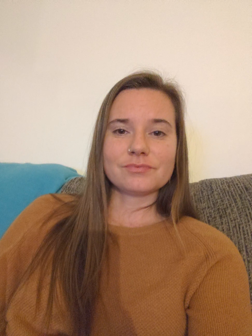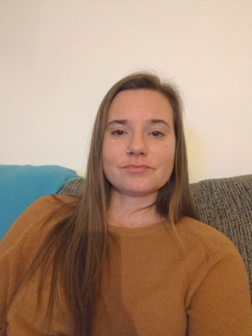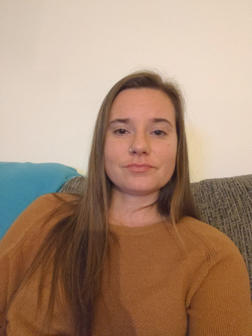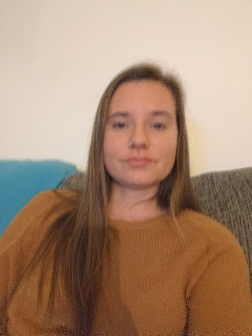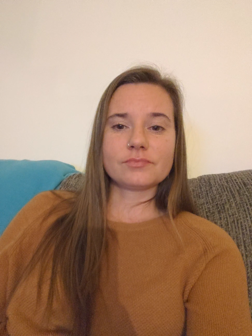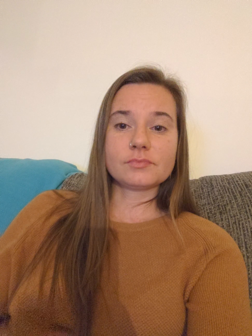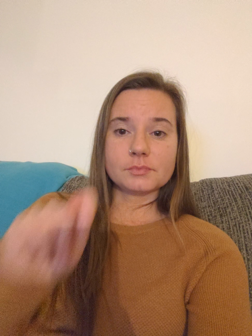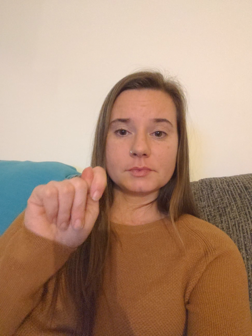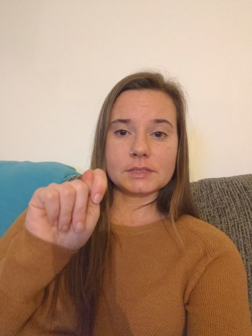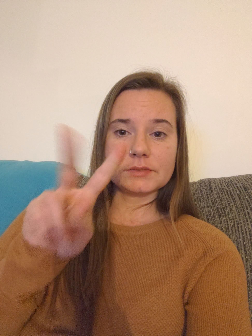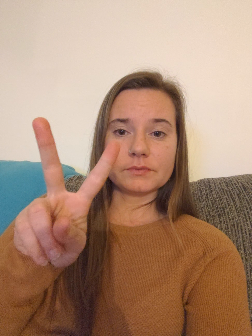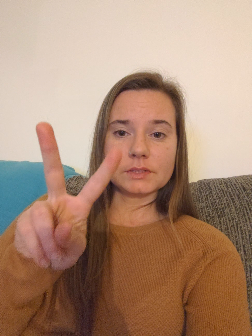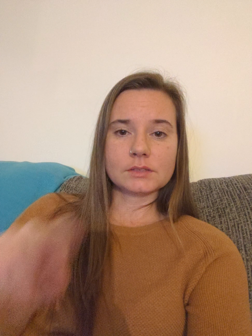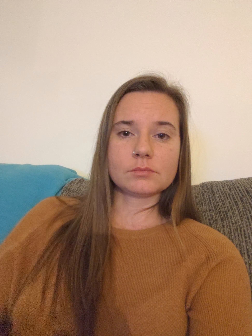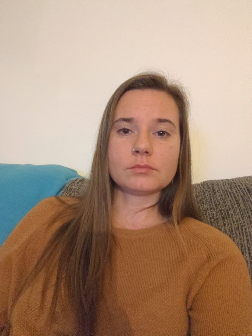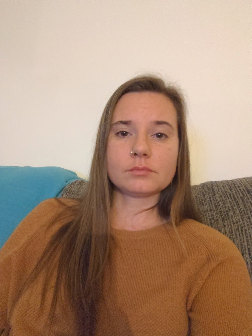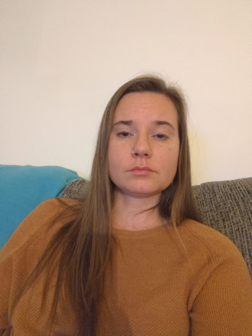TV